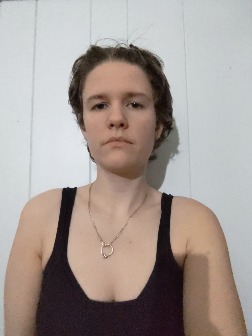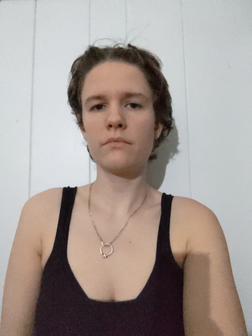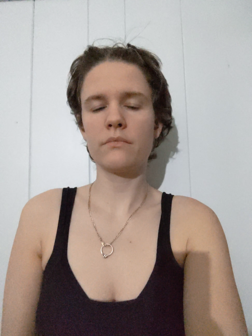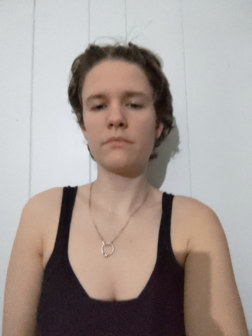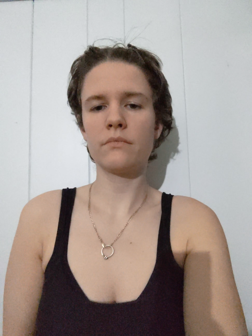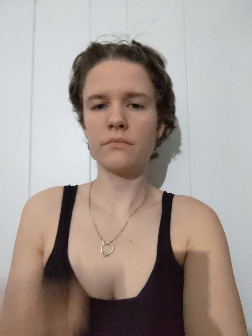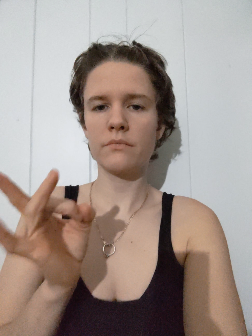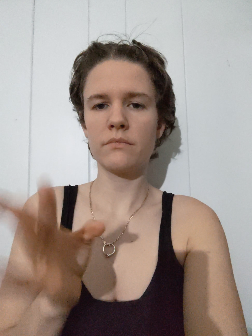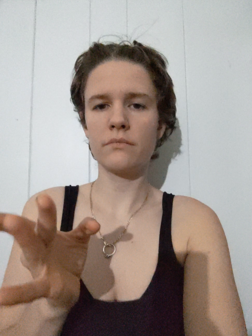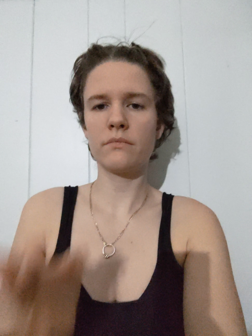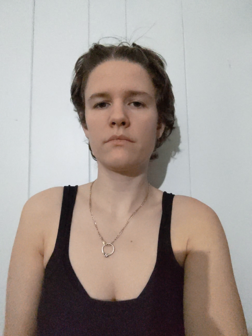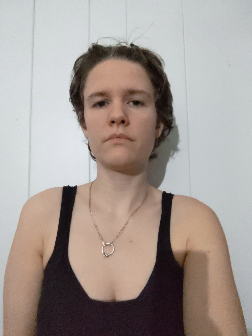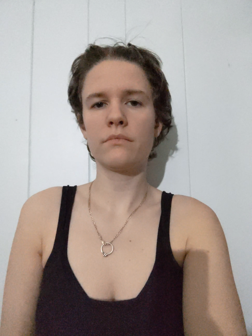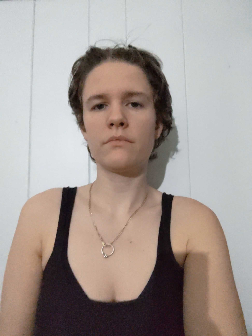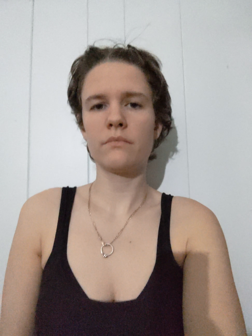hate